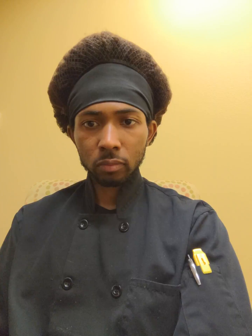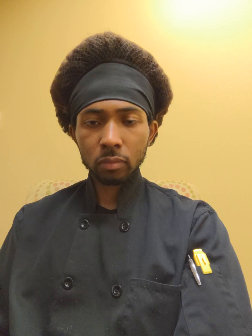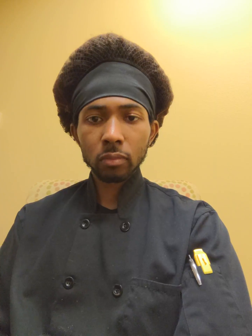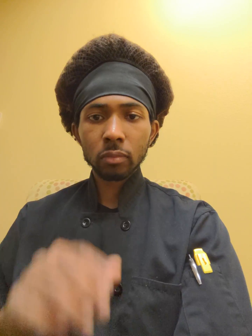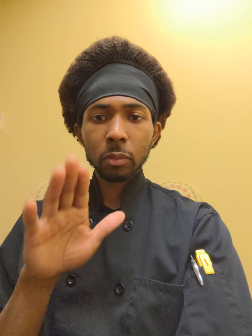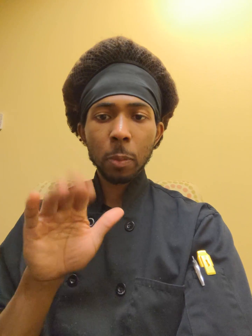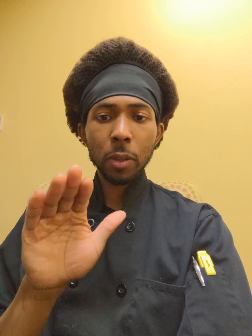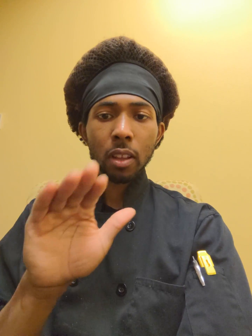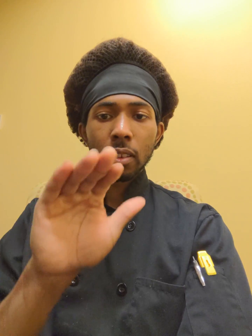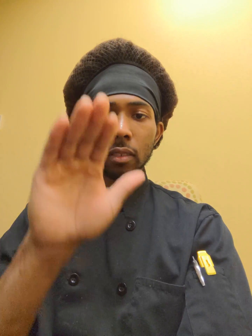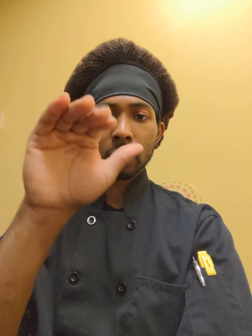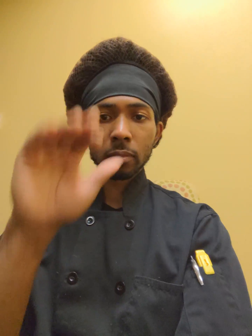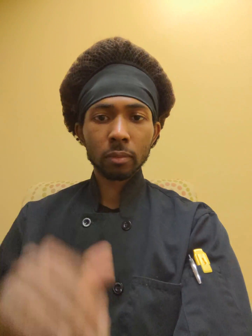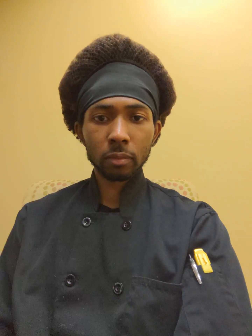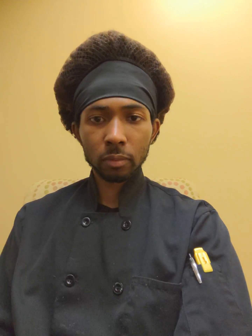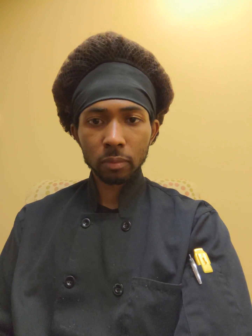butterfly